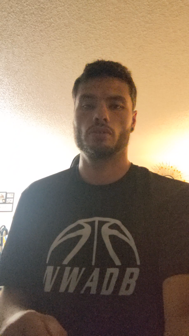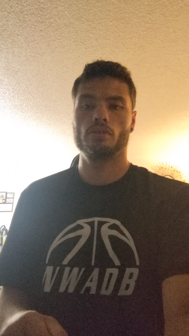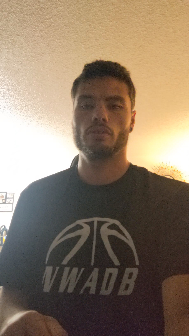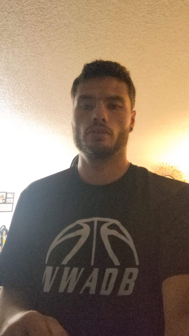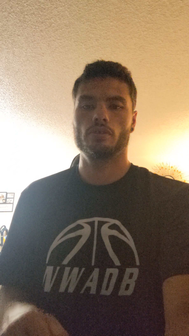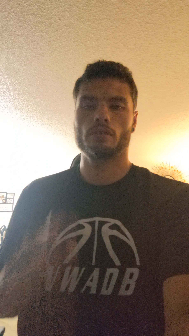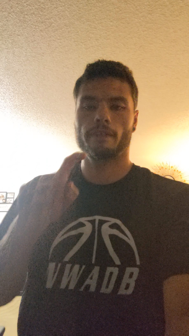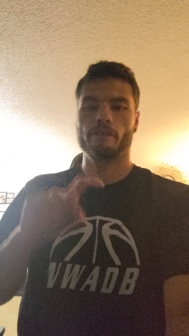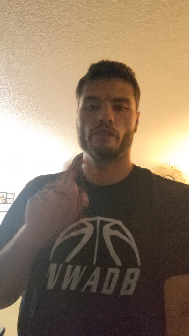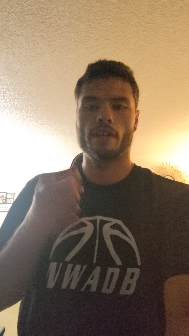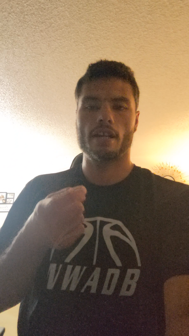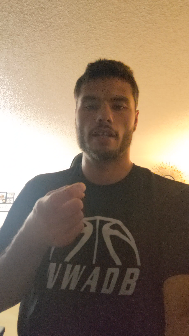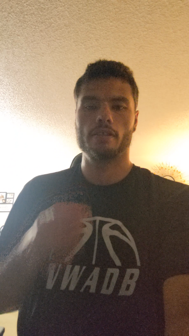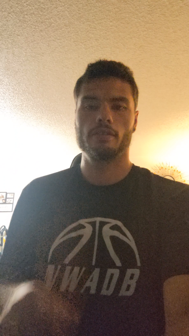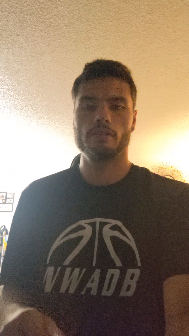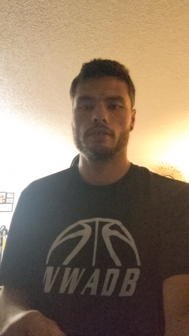friend